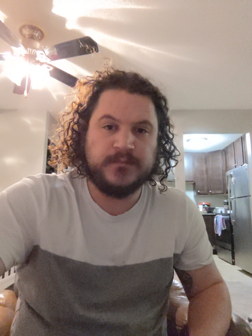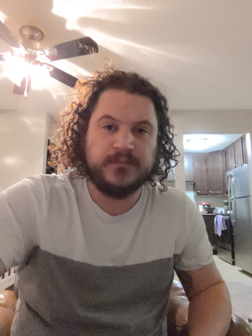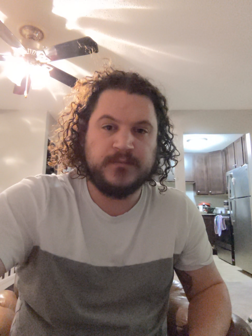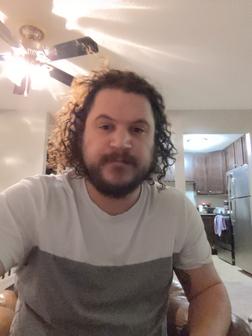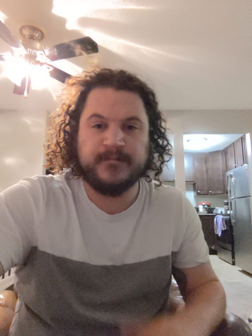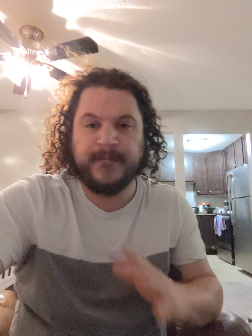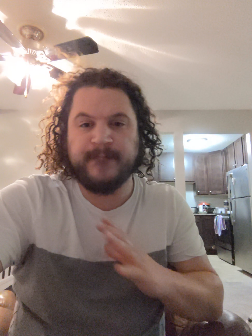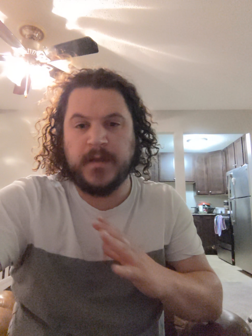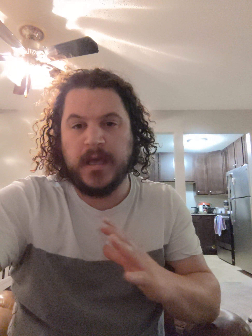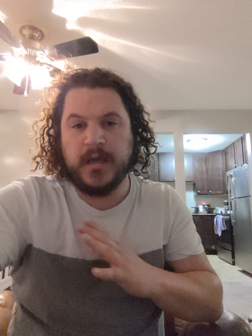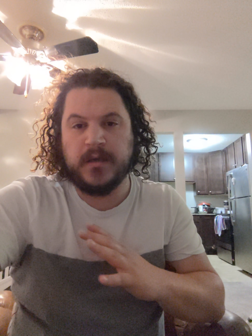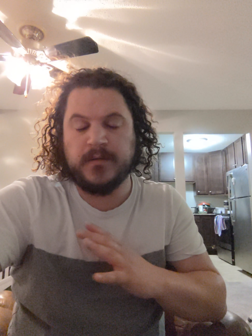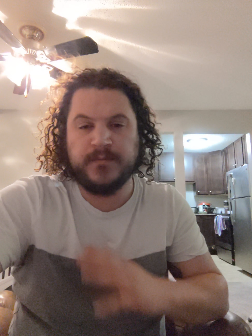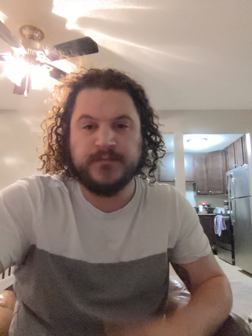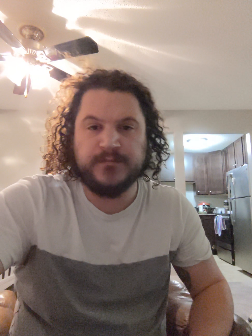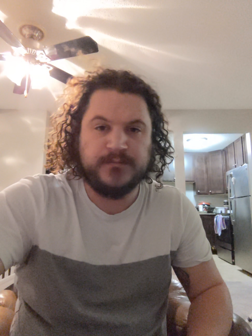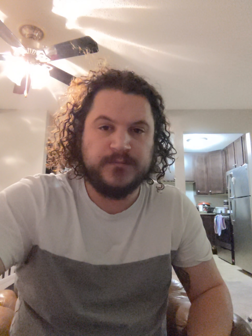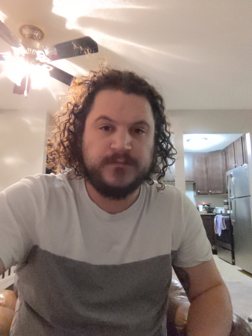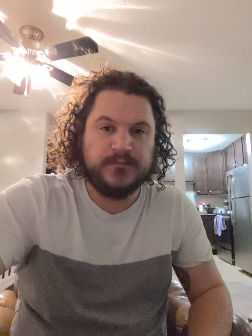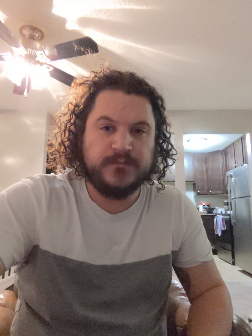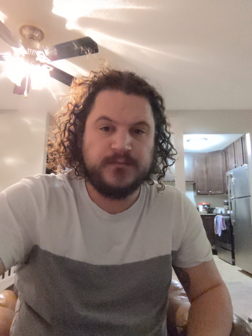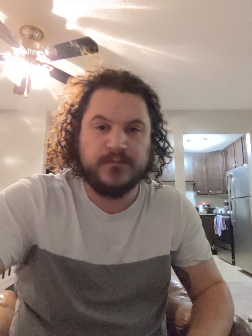fine